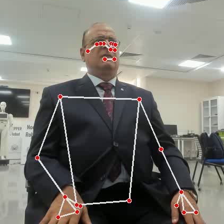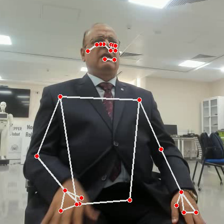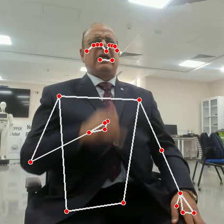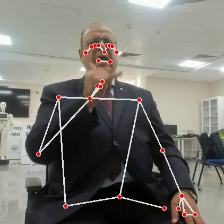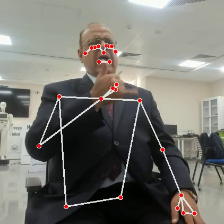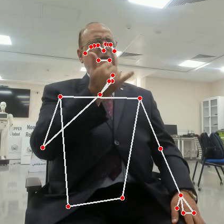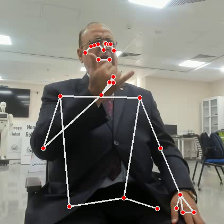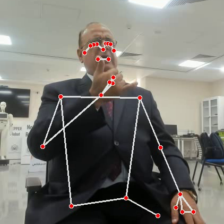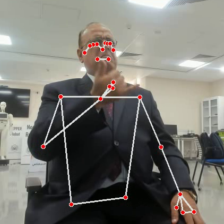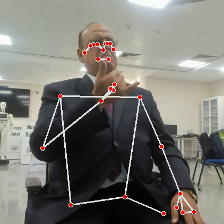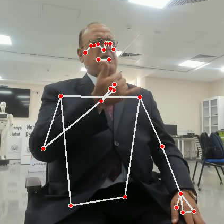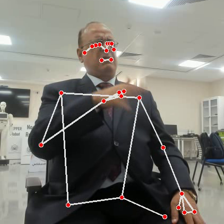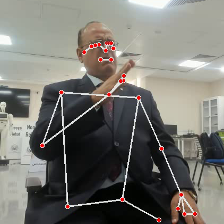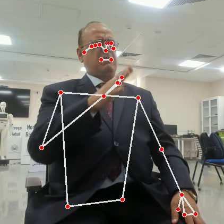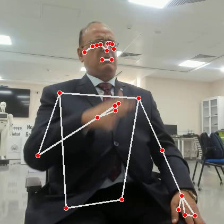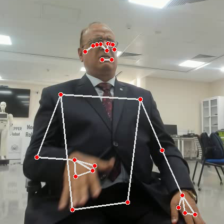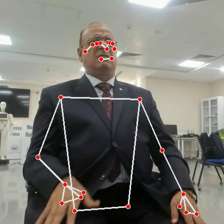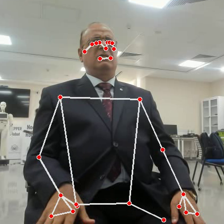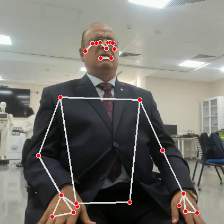sabhlala